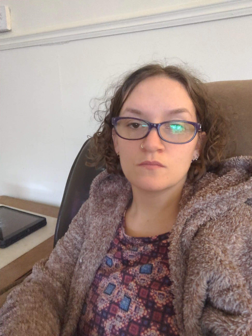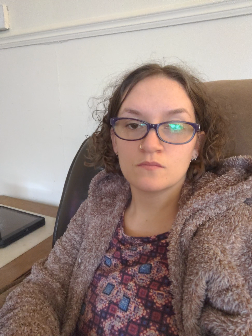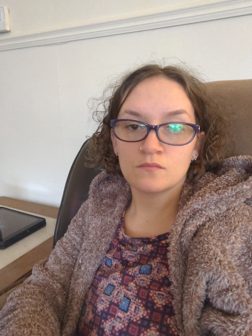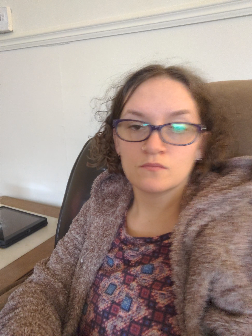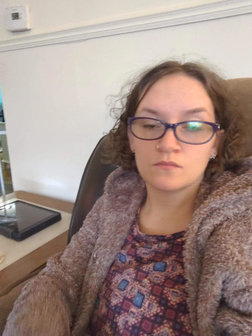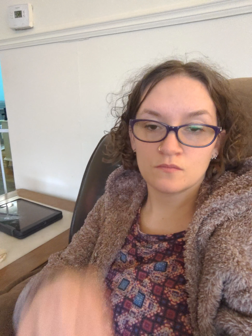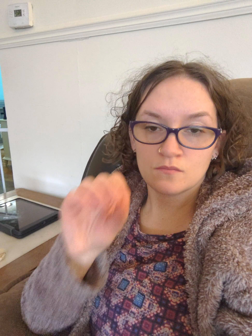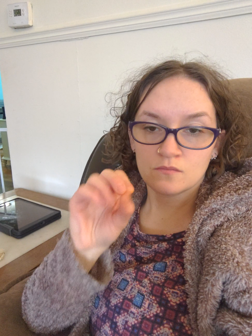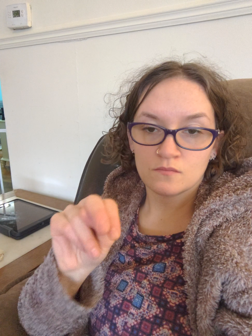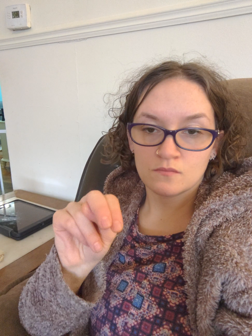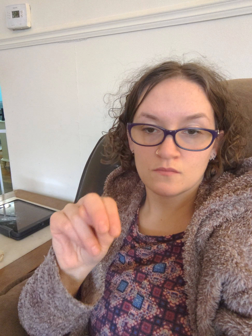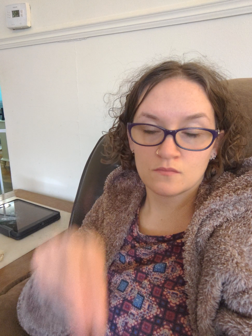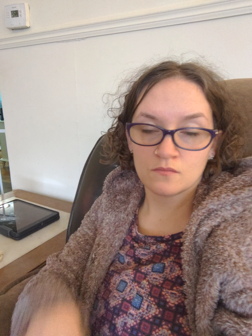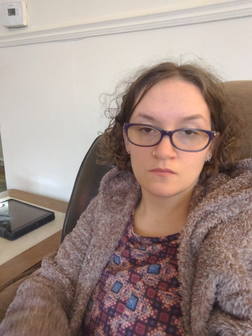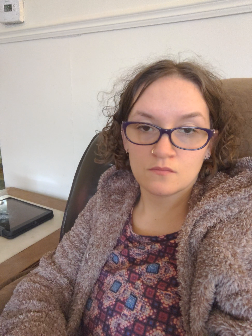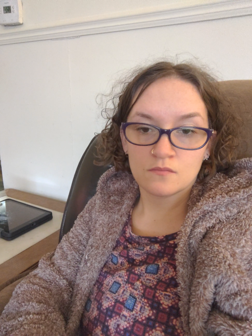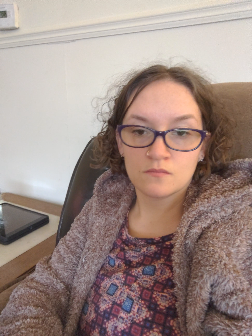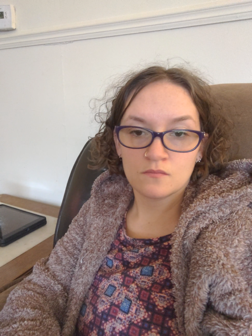on